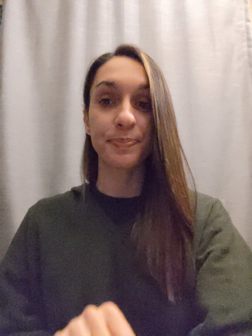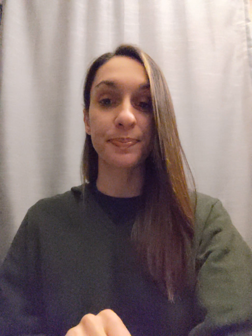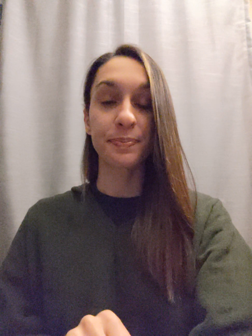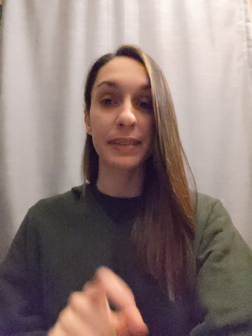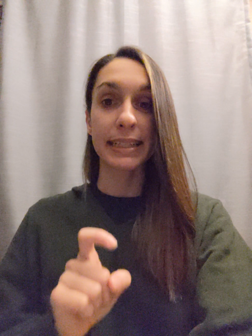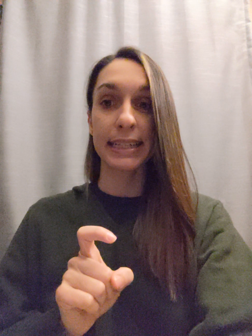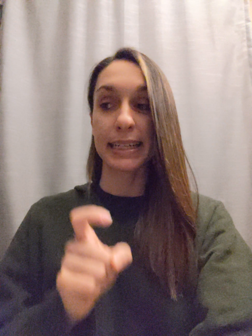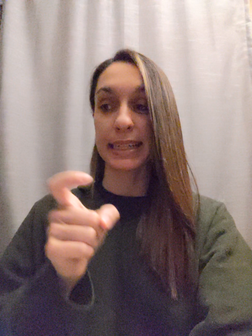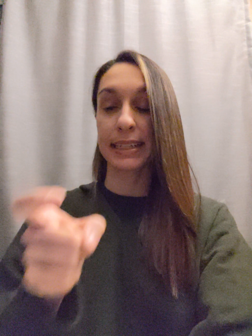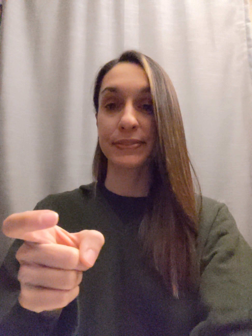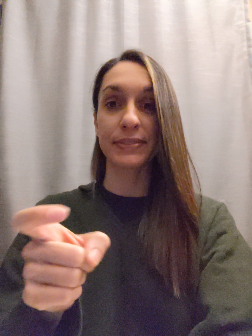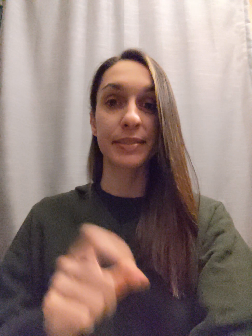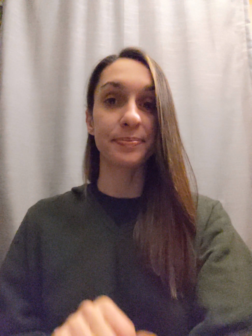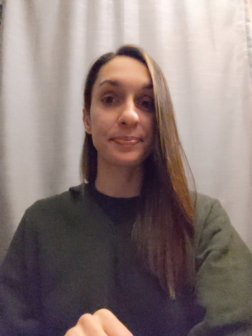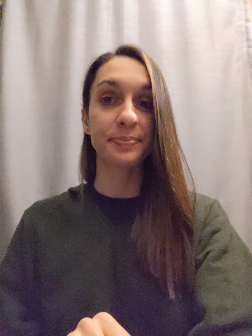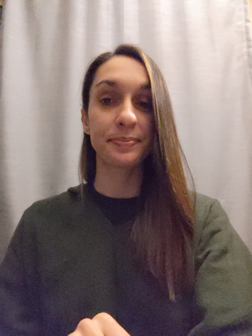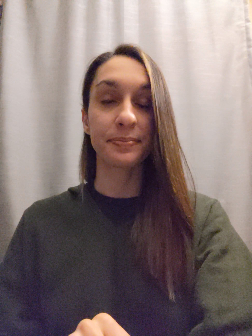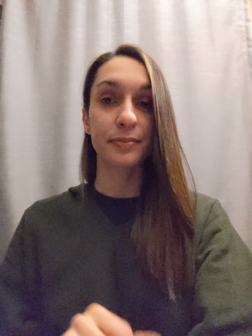give